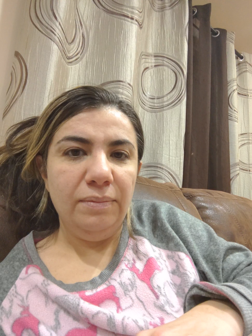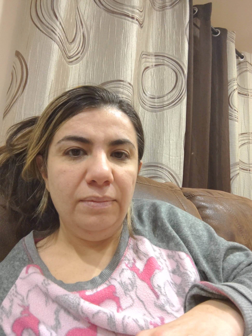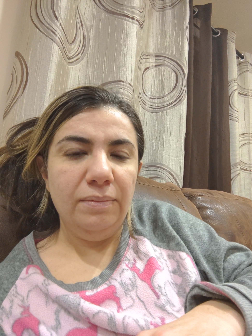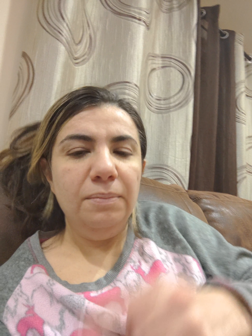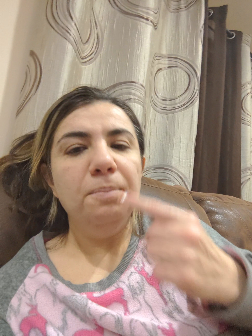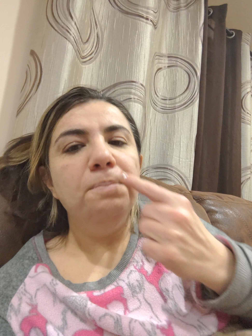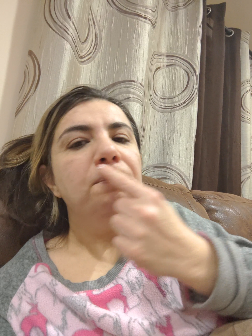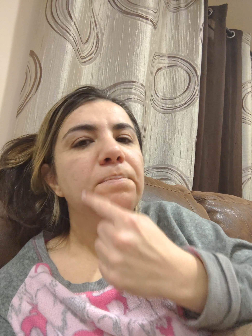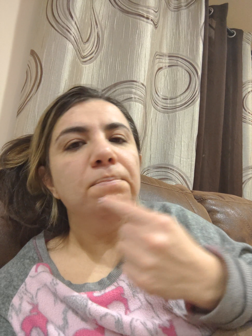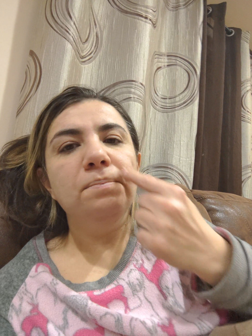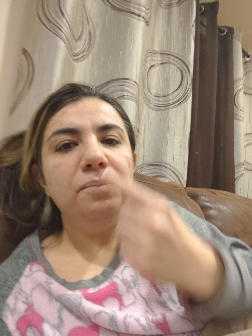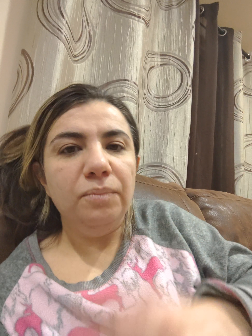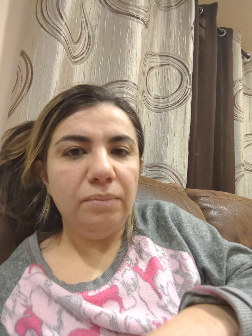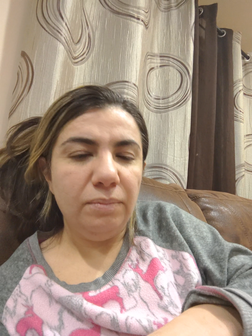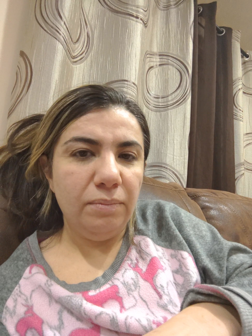mouth